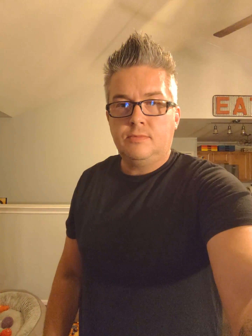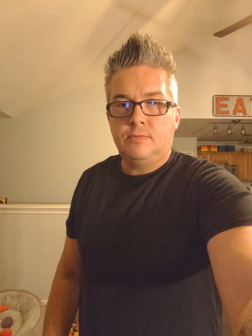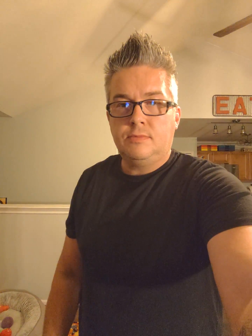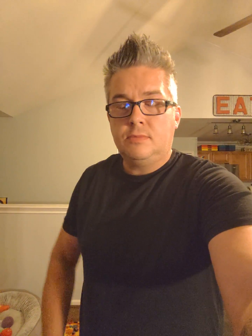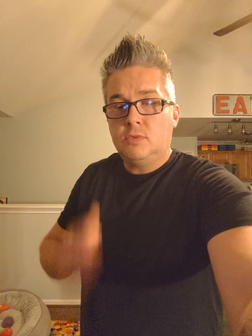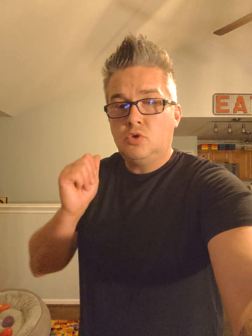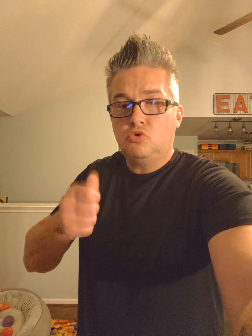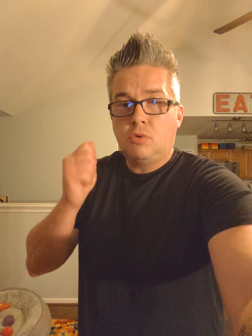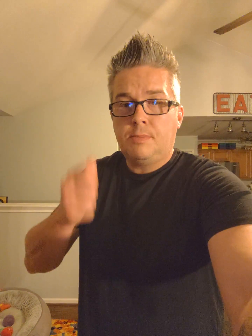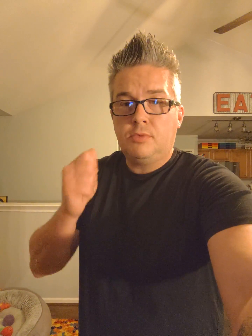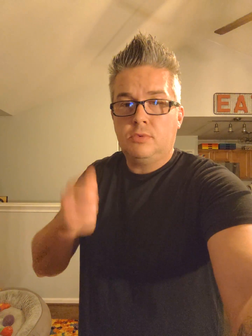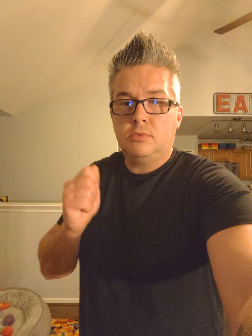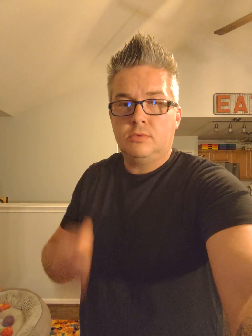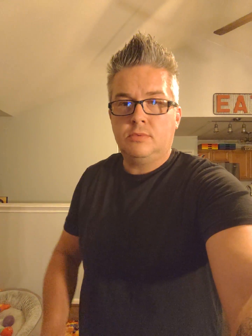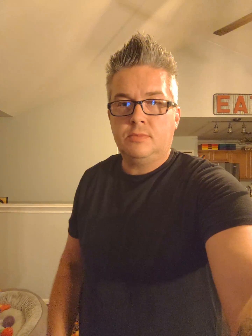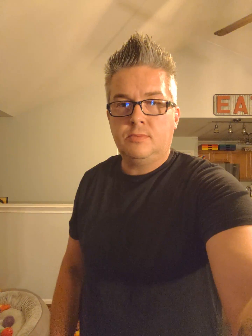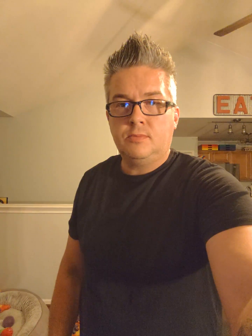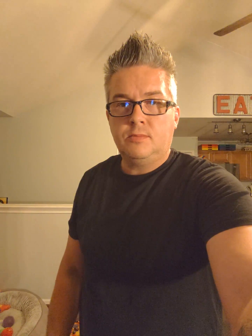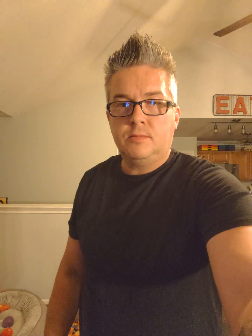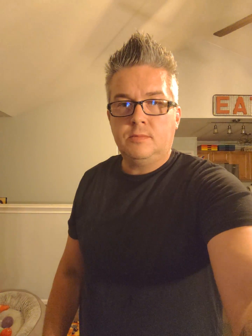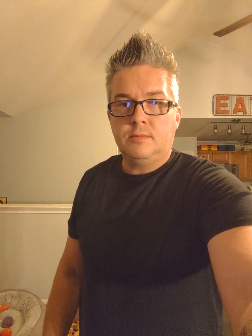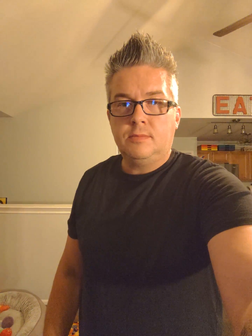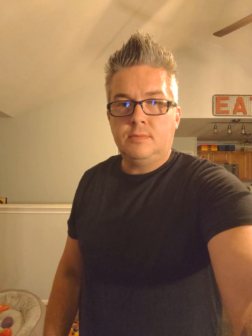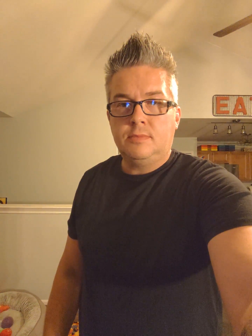hammer